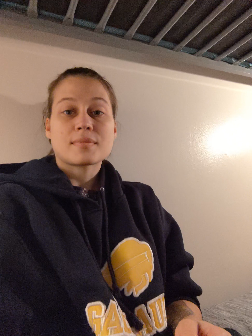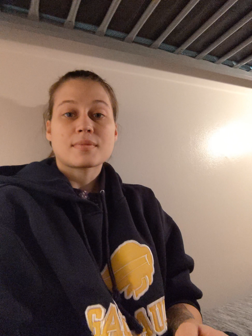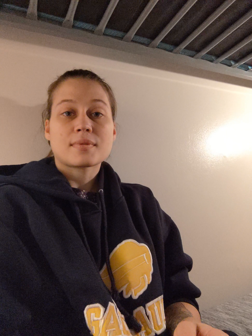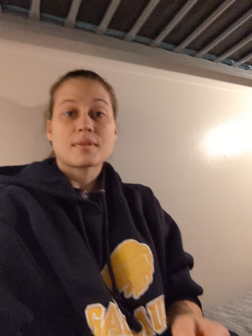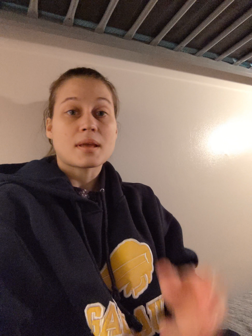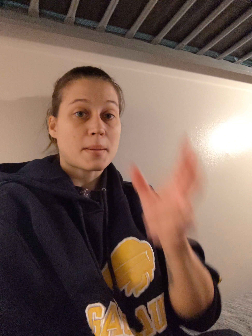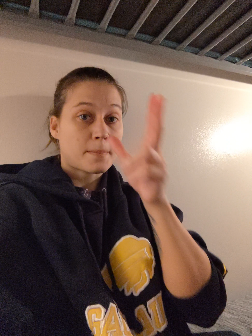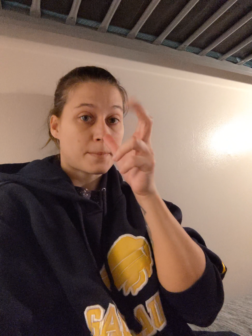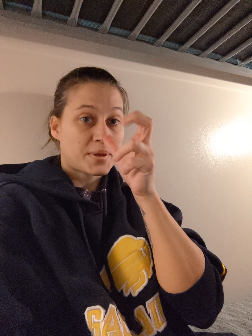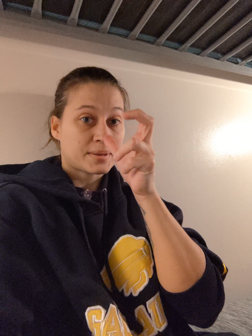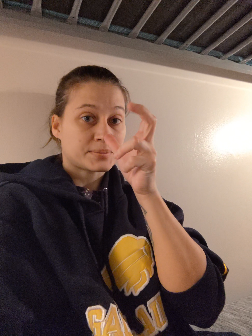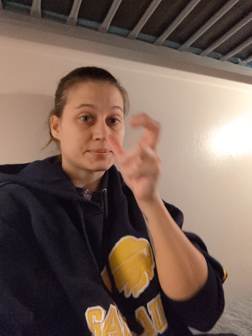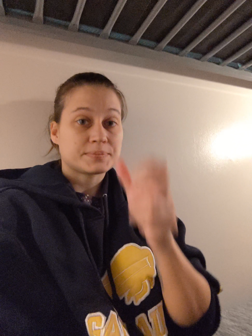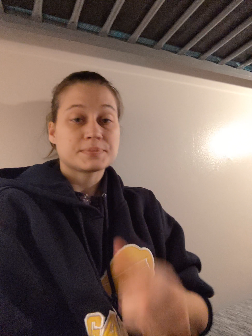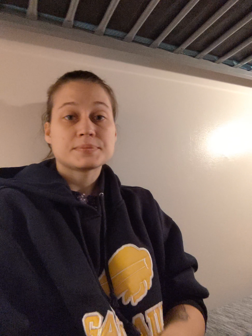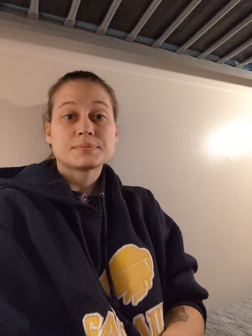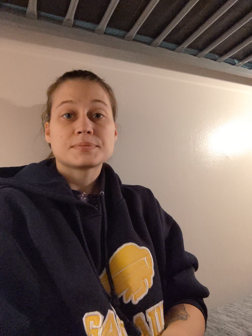bug